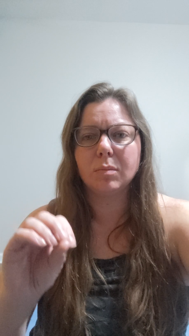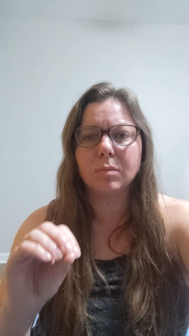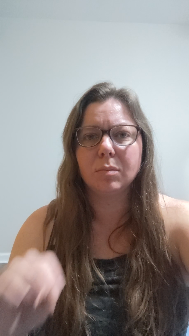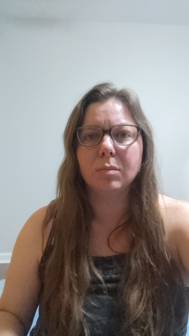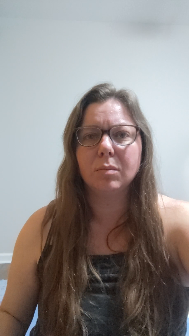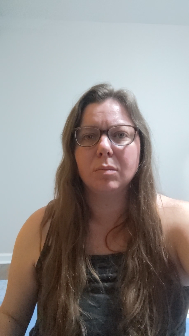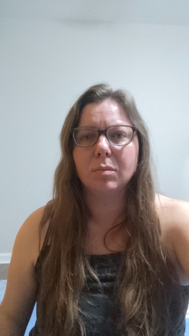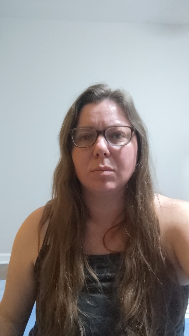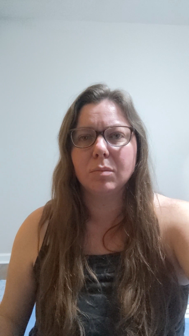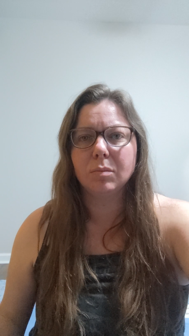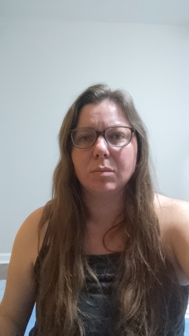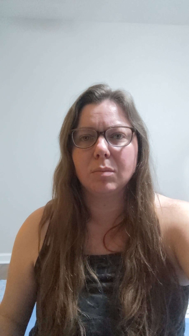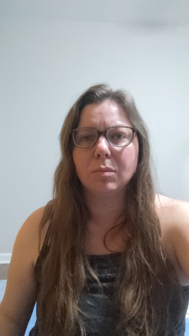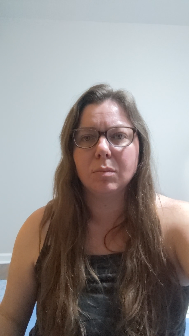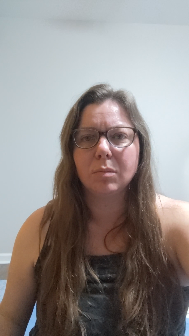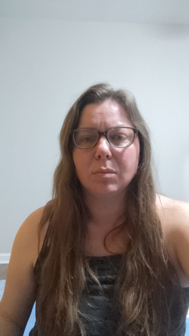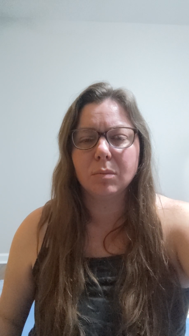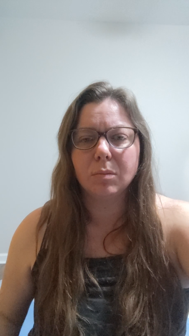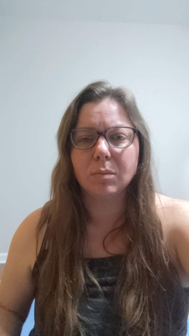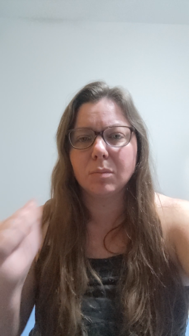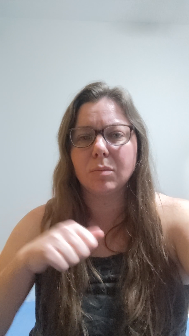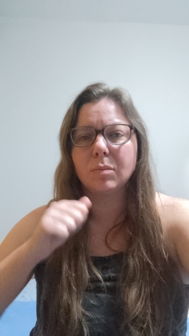rock